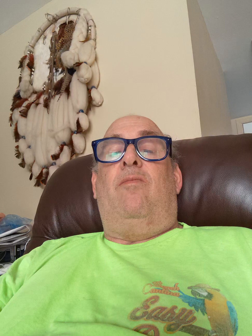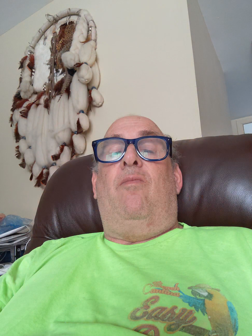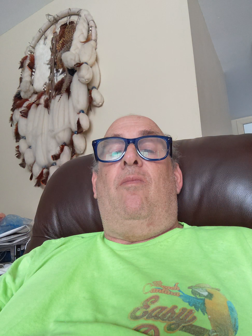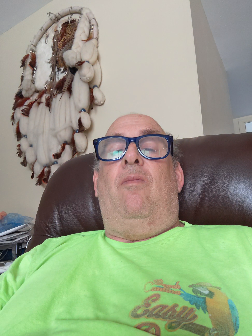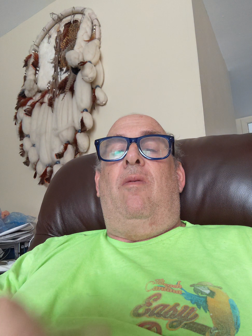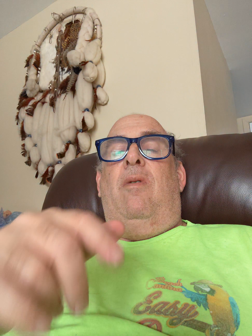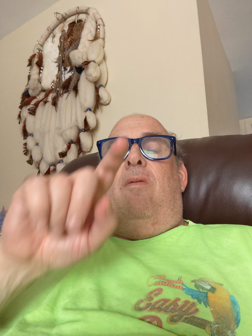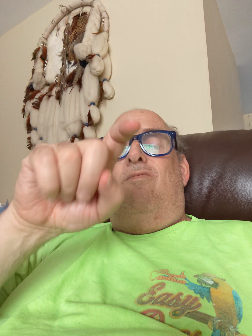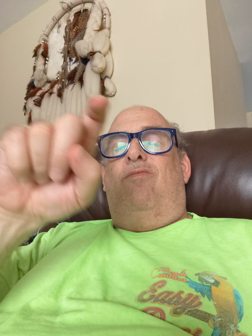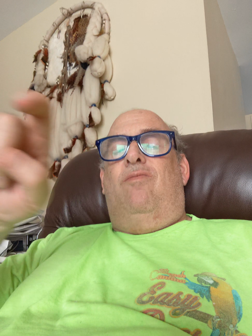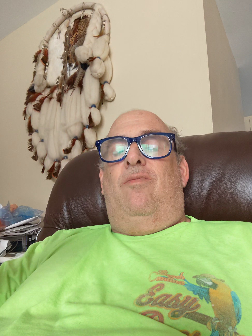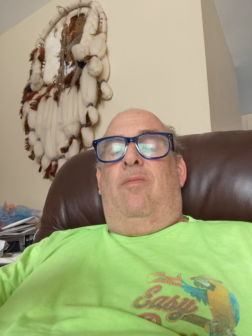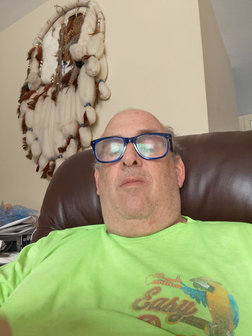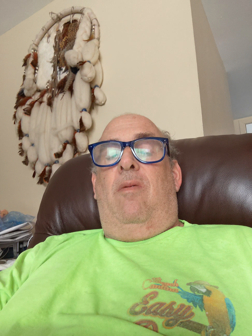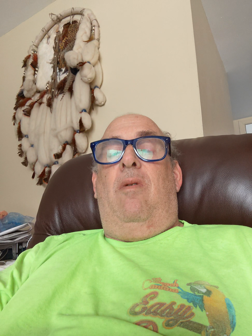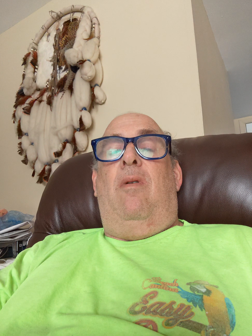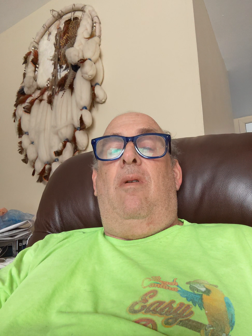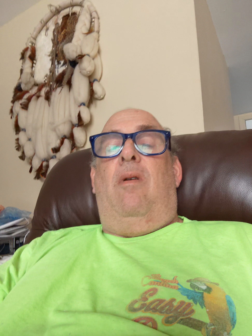closet